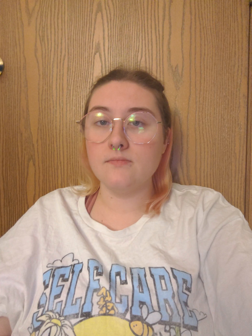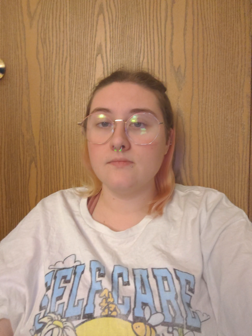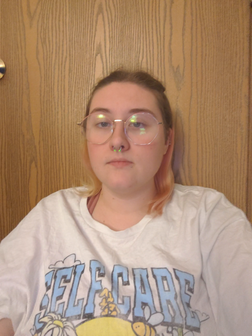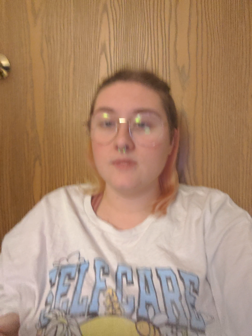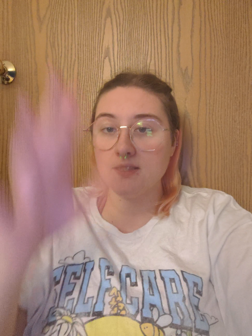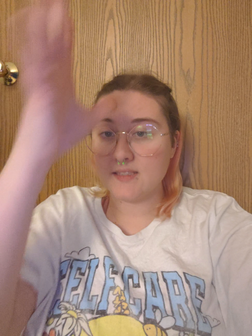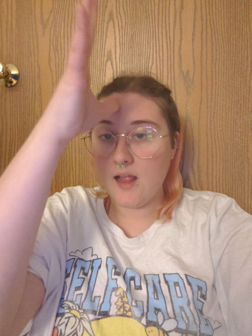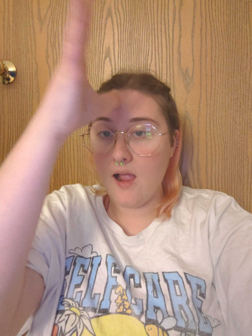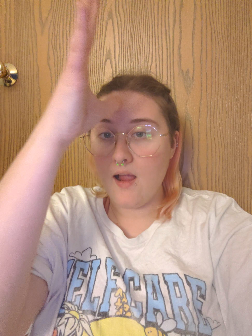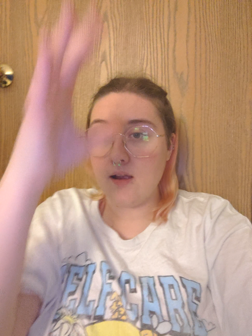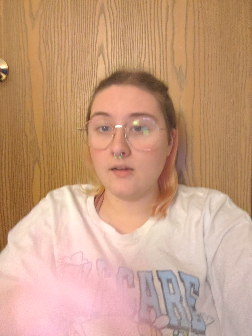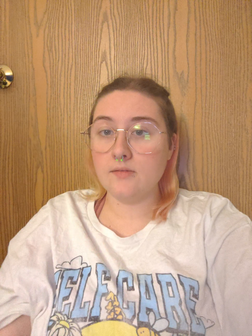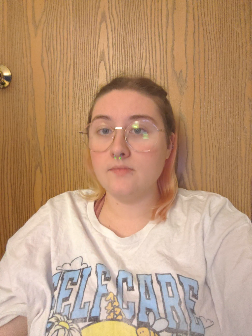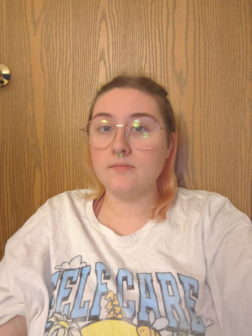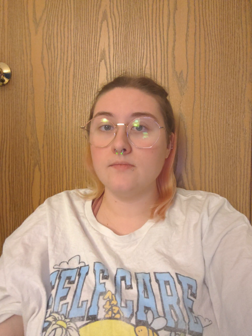dad